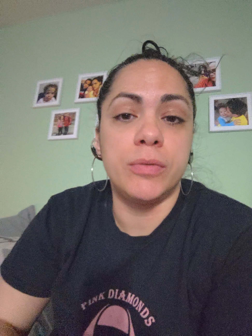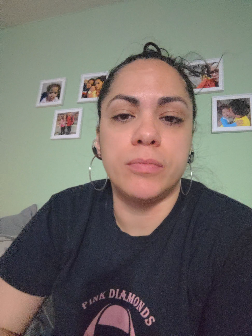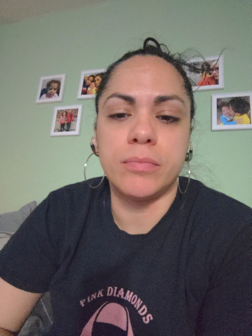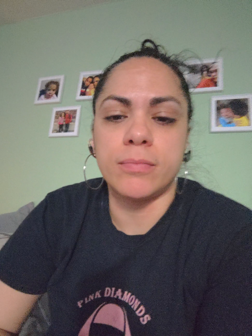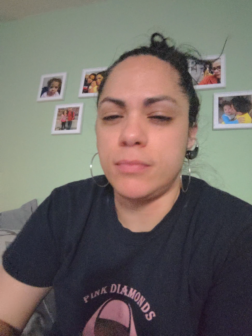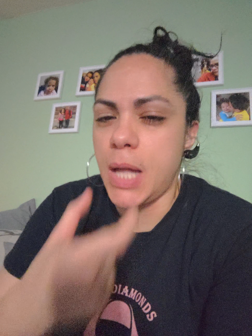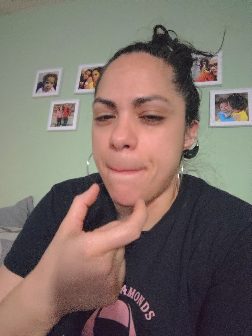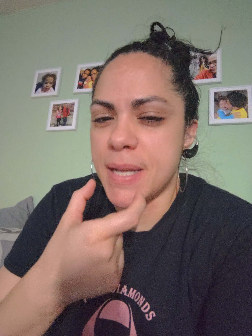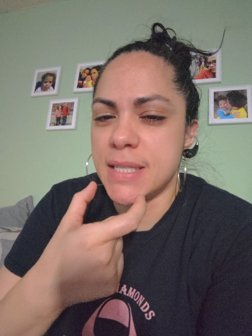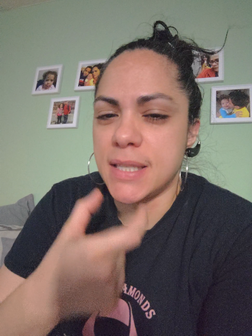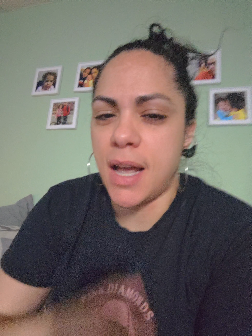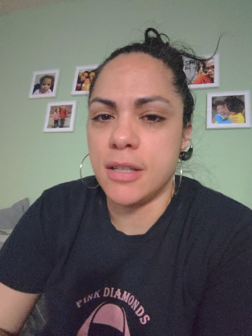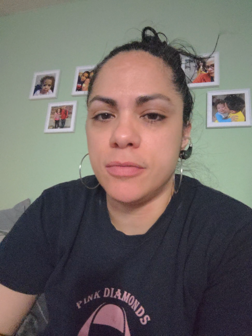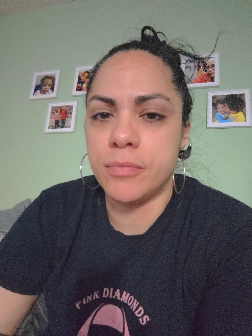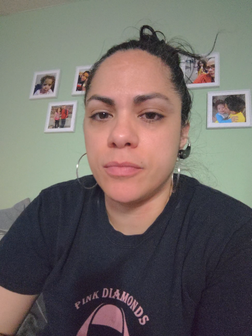pizza